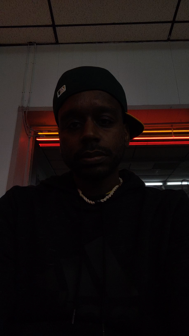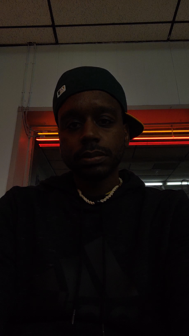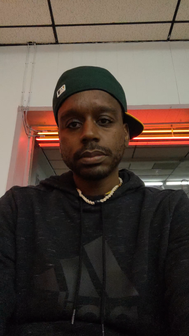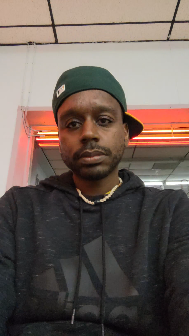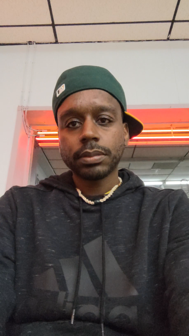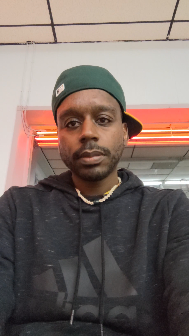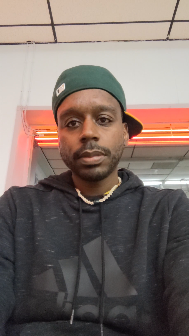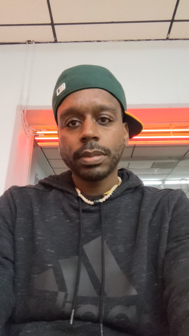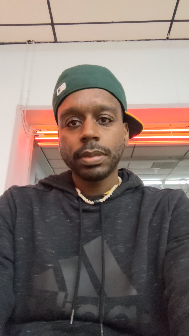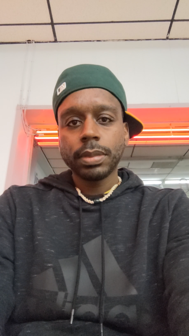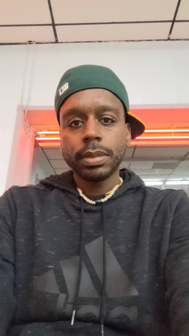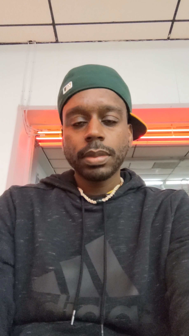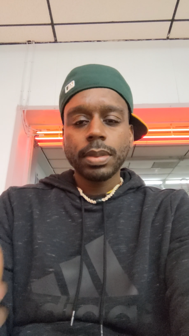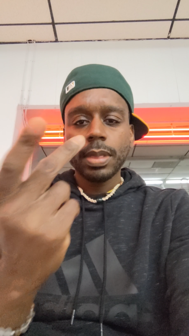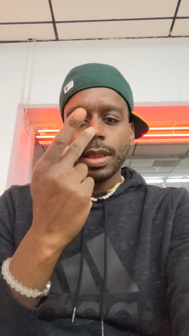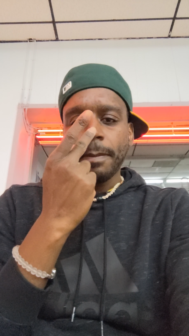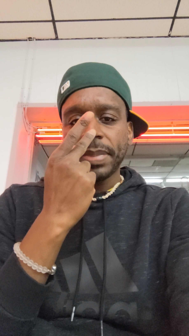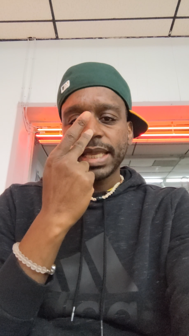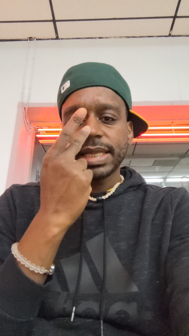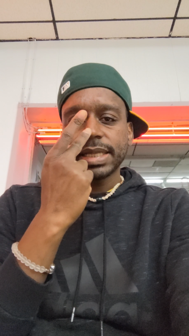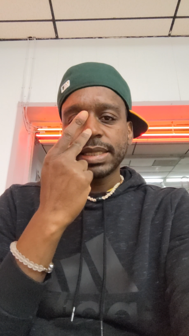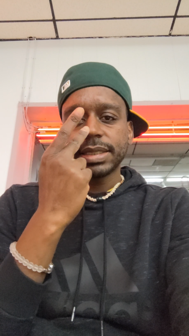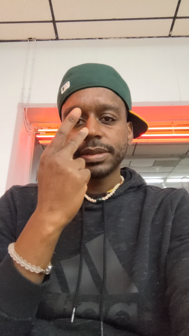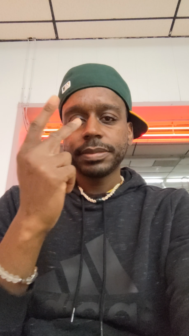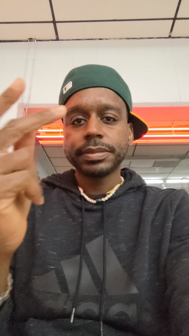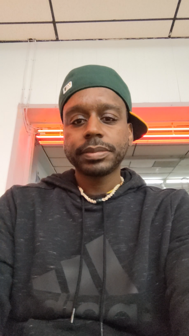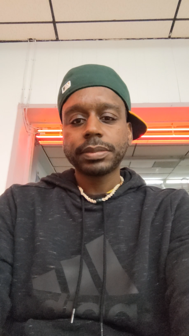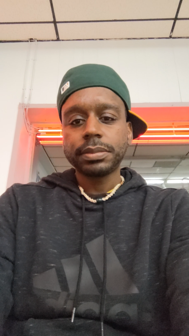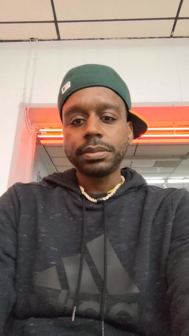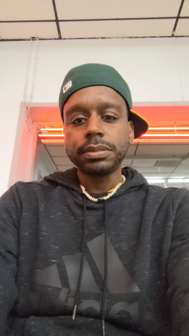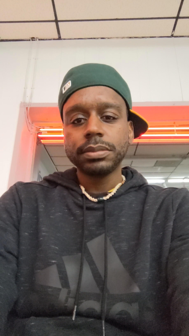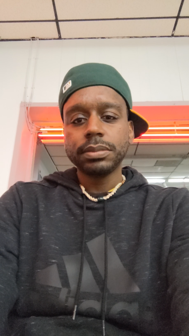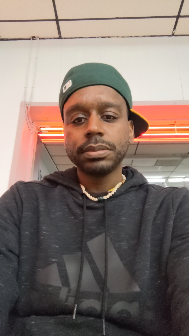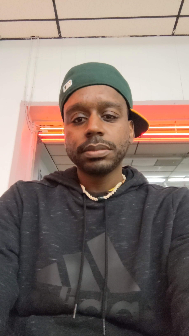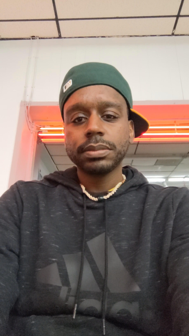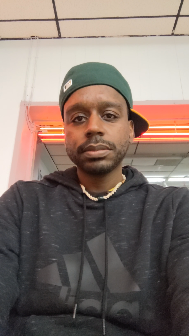penis